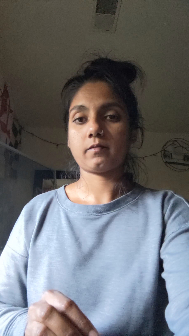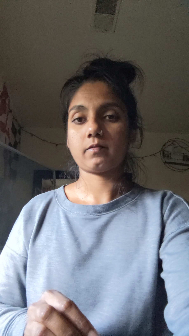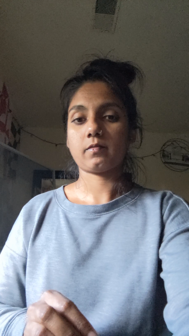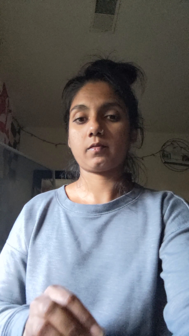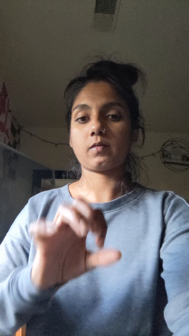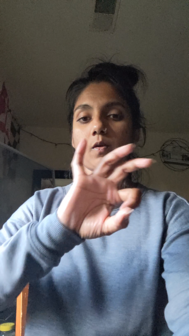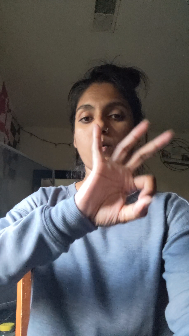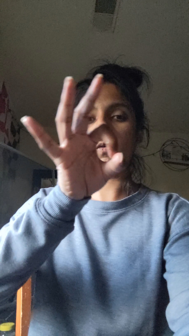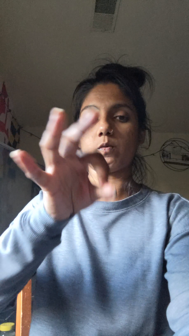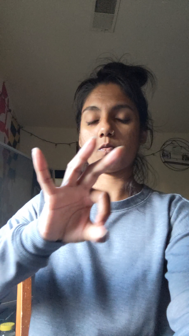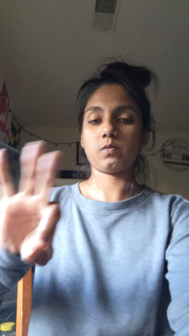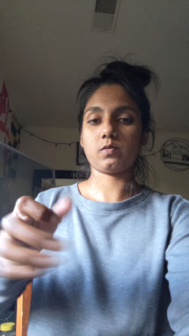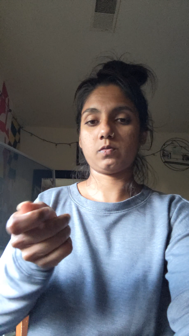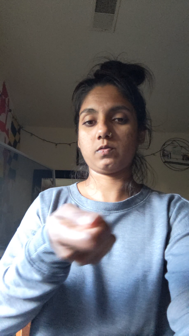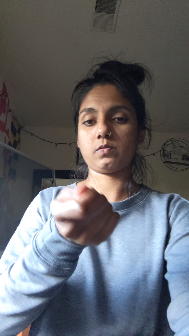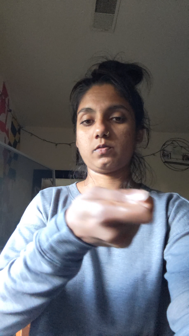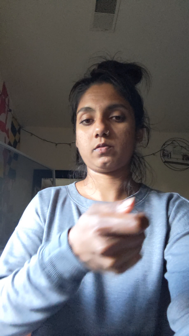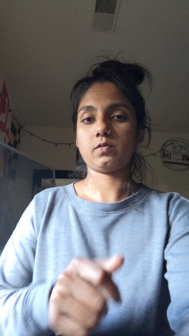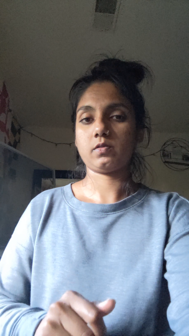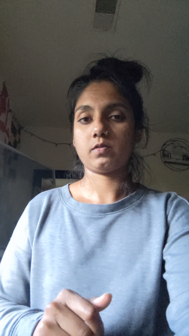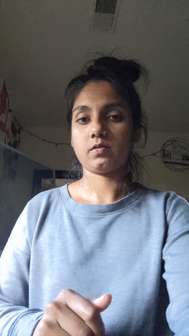hose